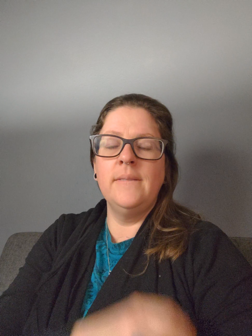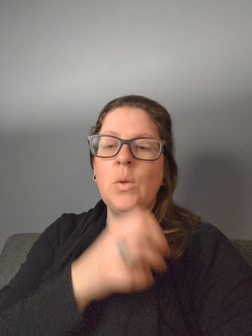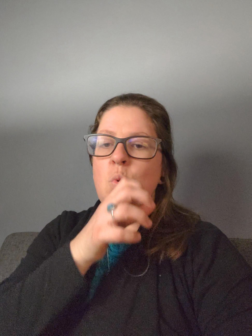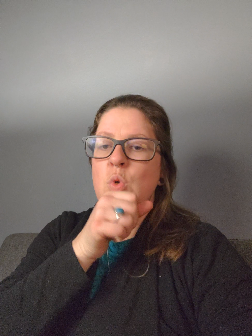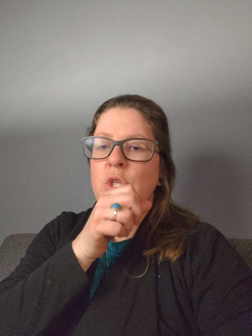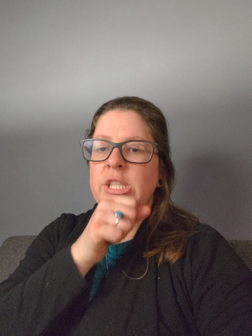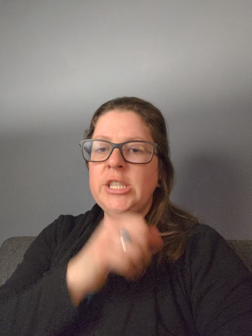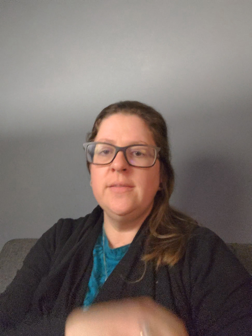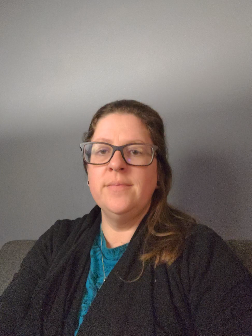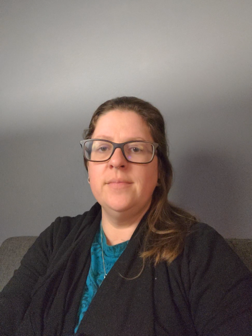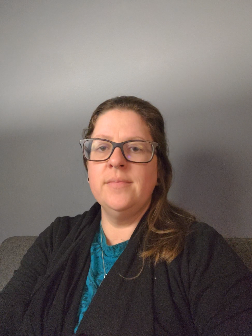orange